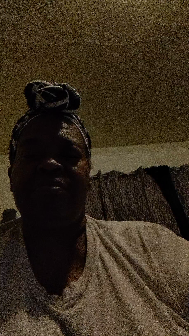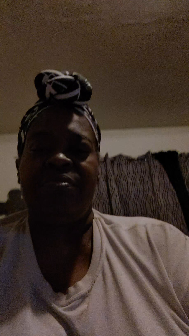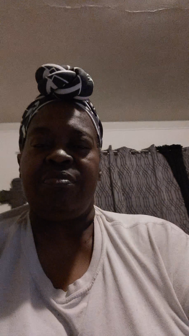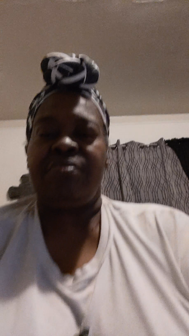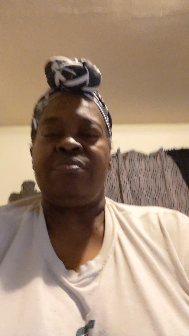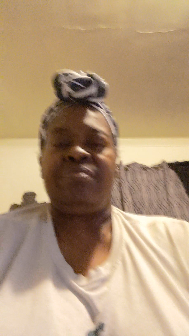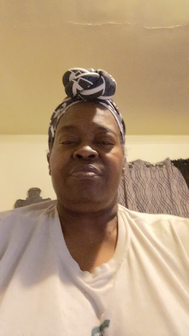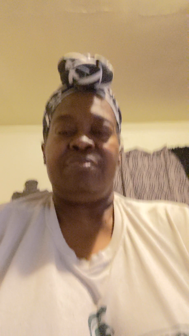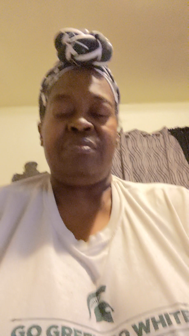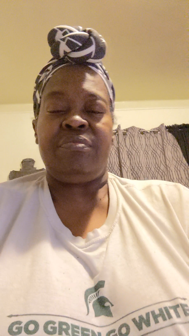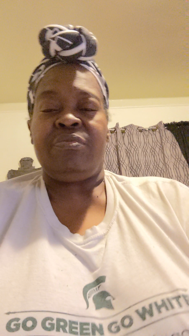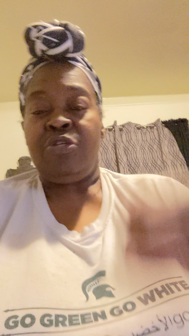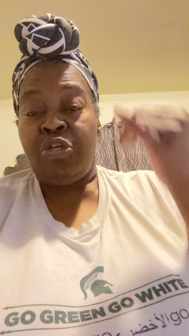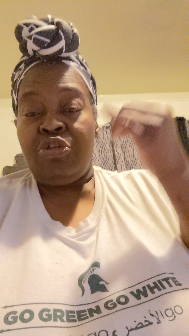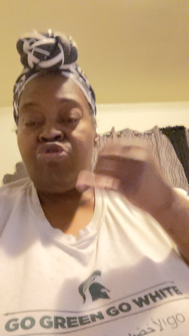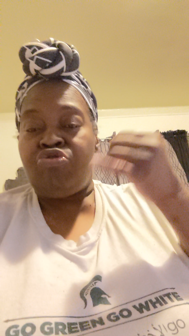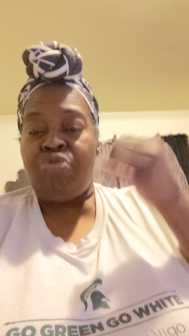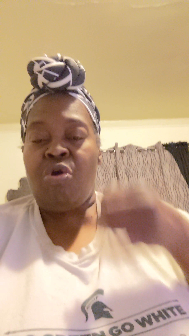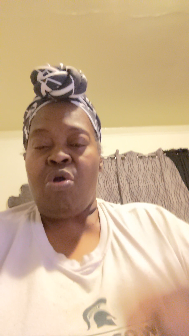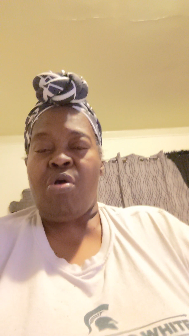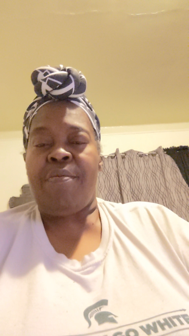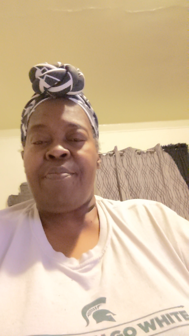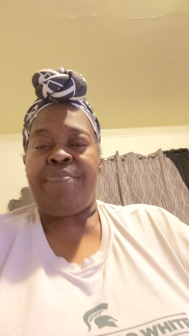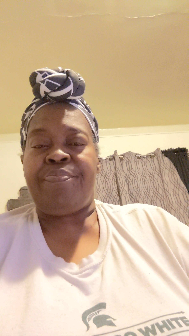draw